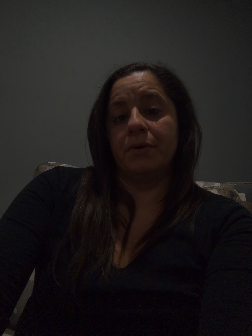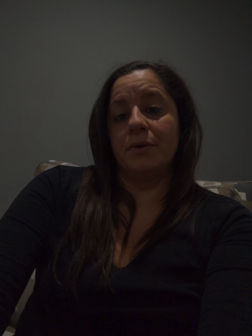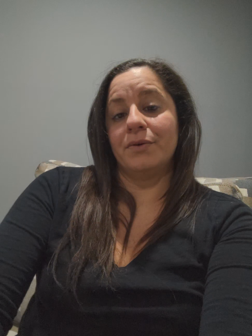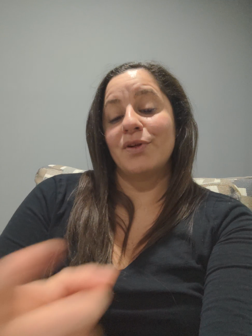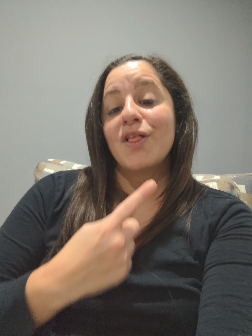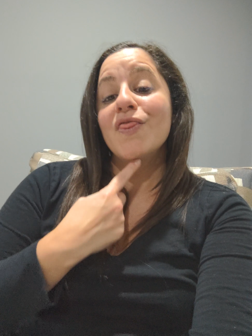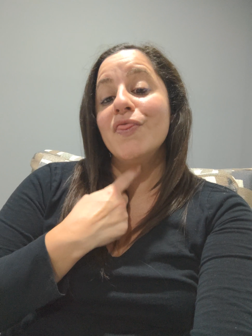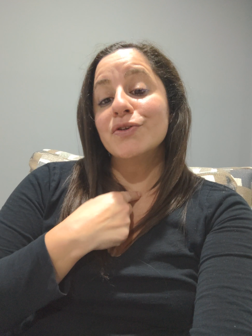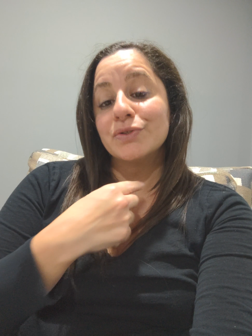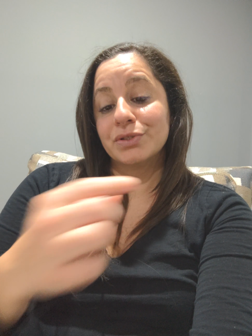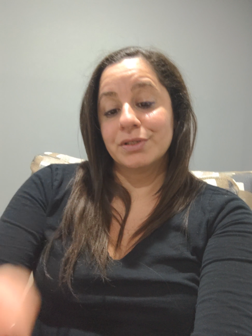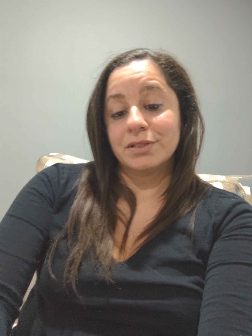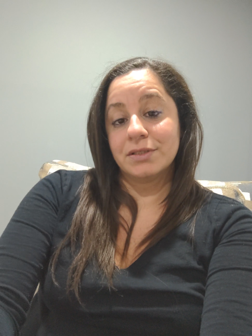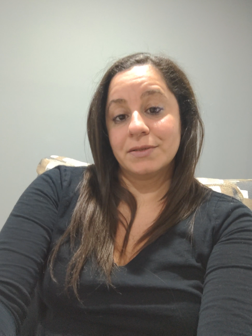thirsty